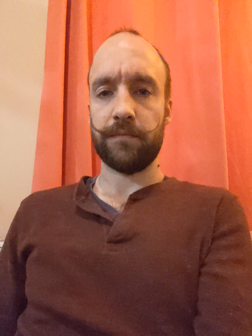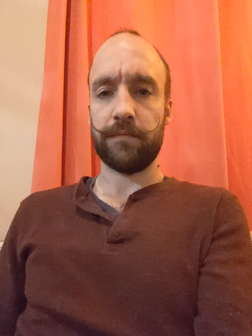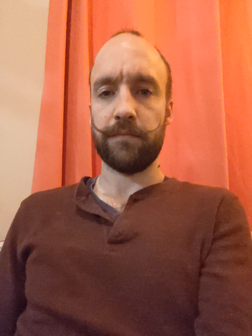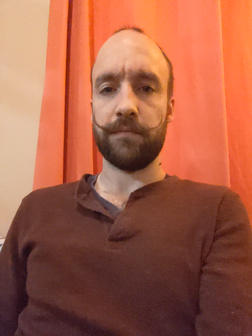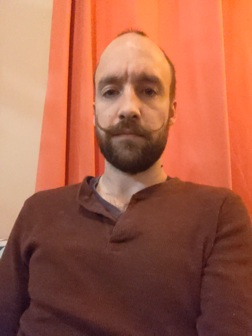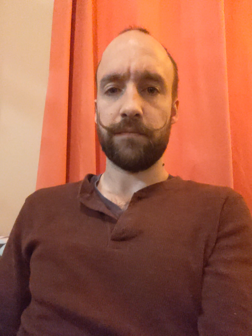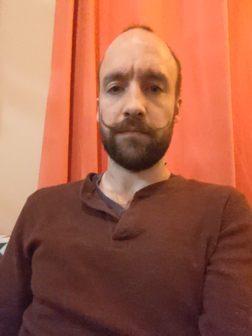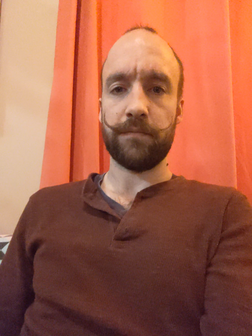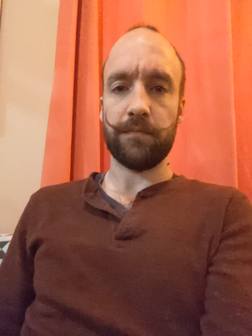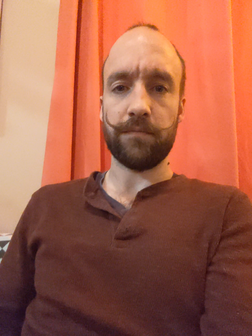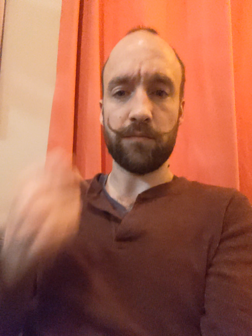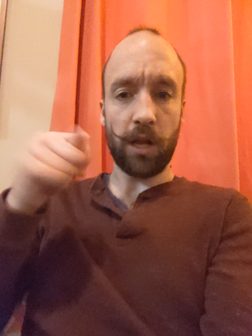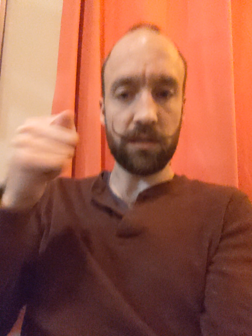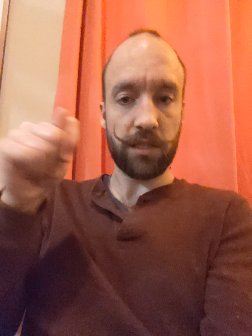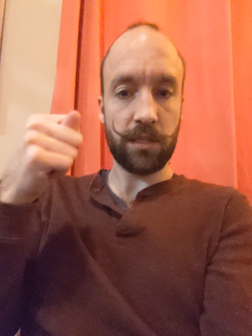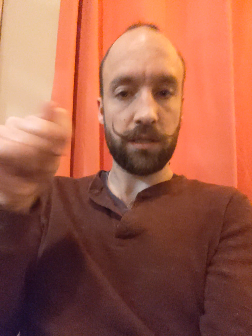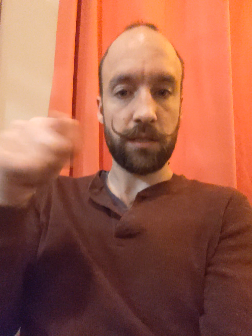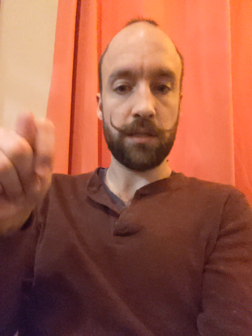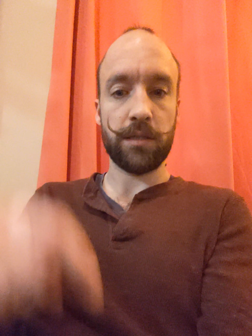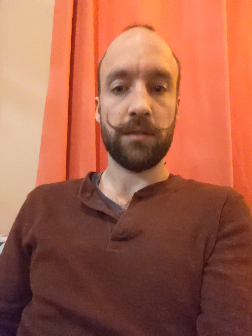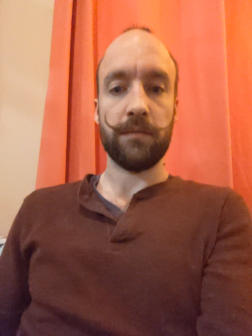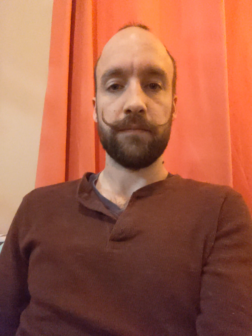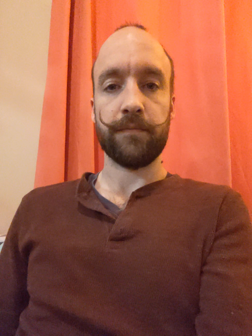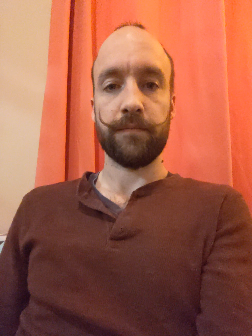toy